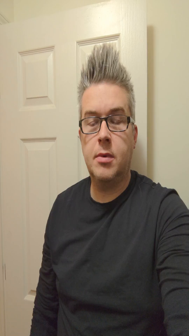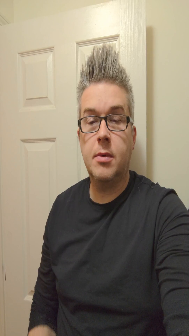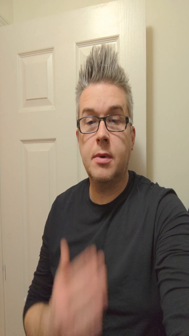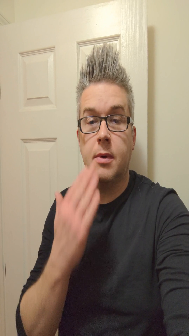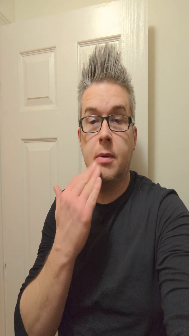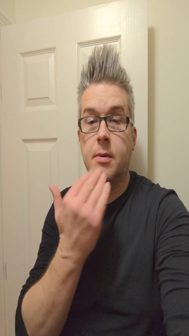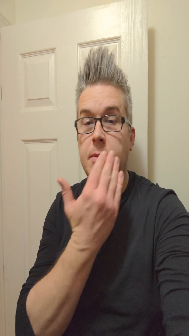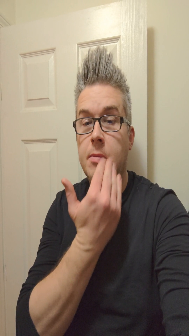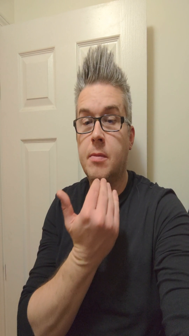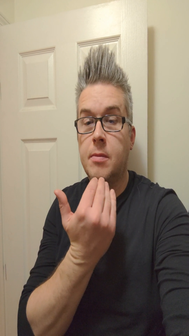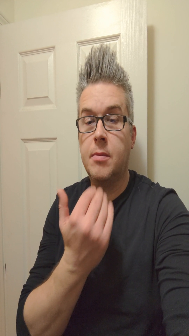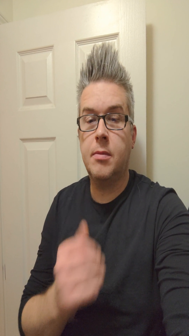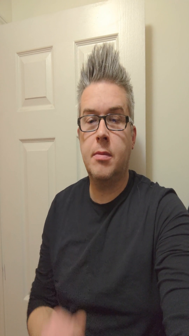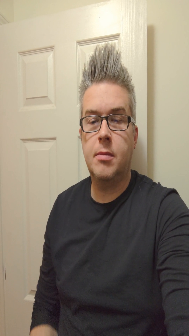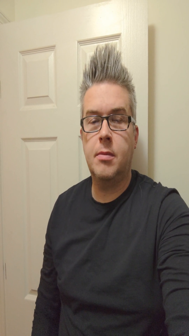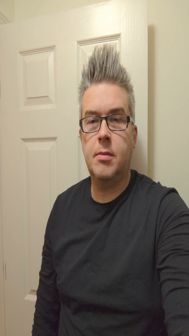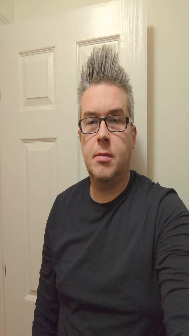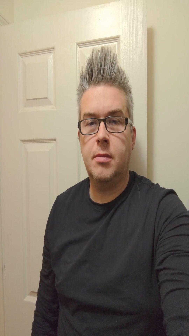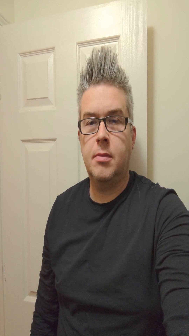napkin